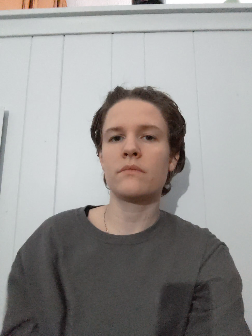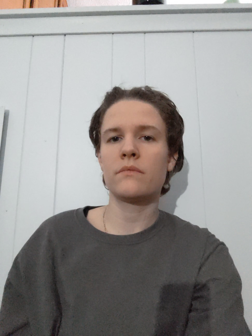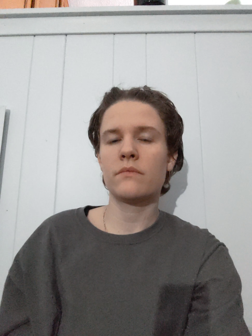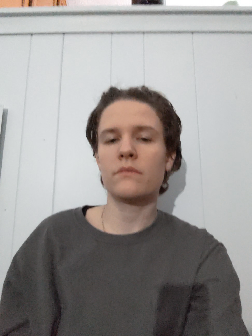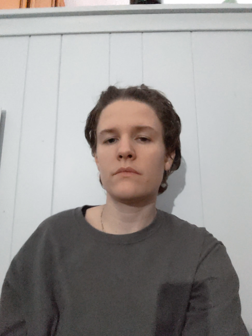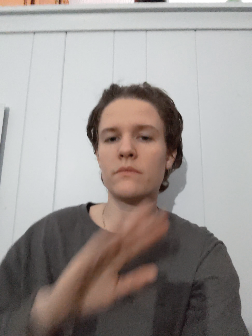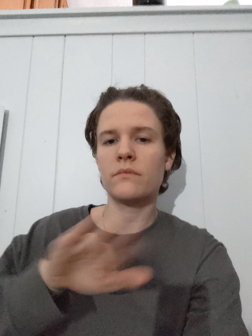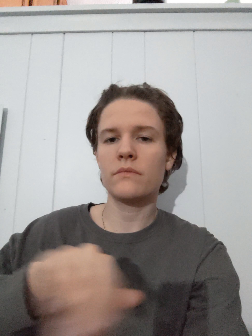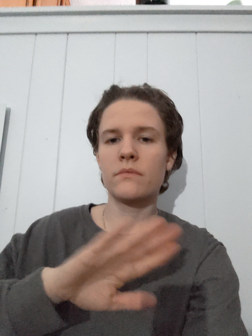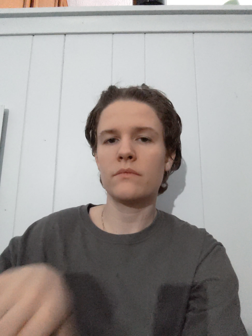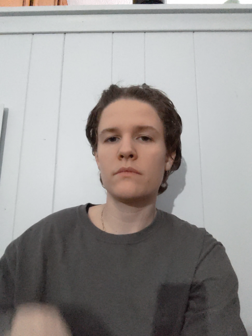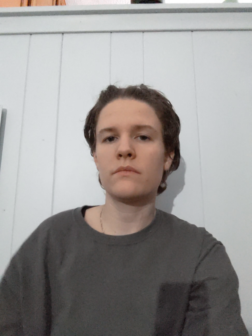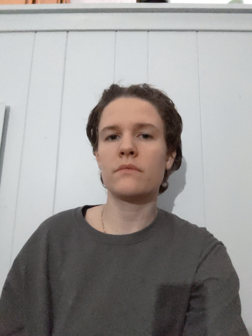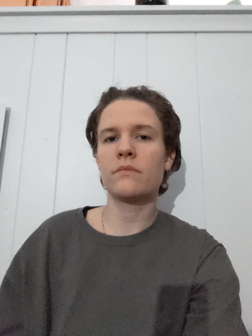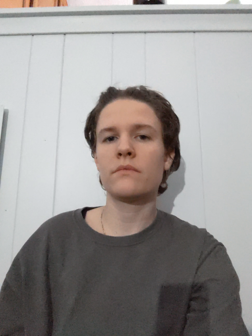pool